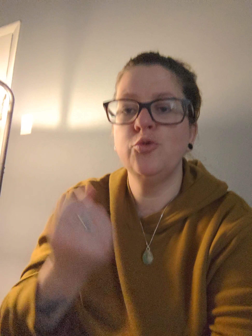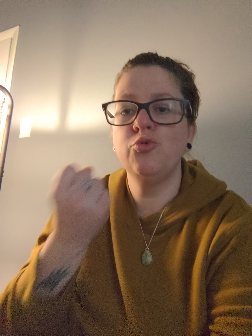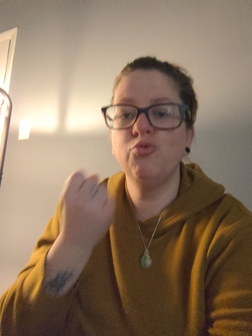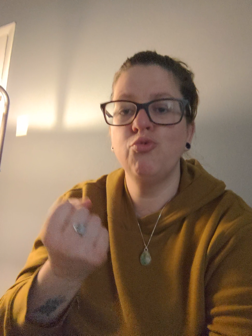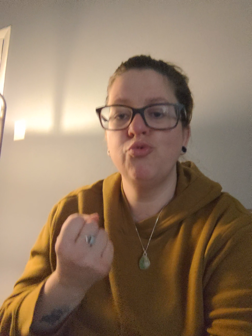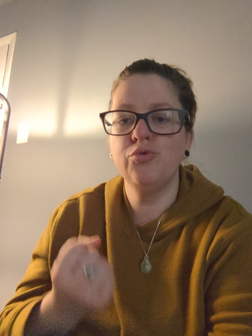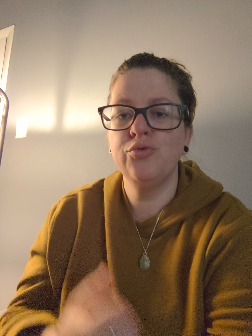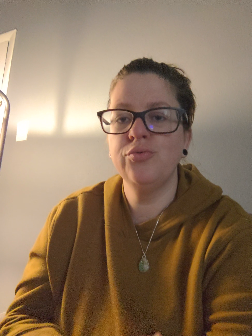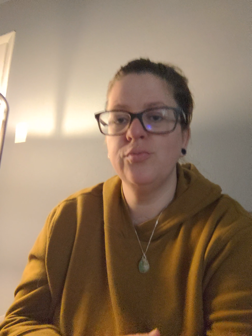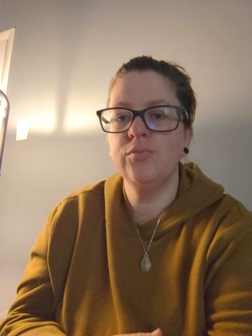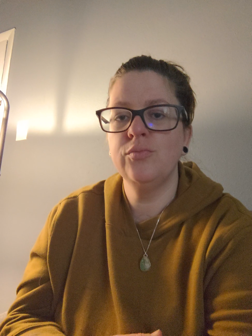drawer